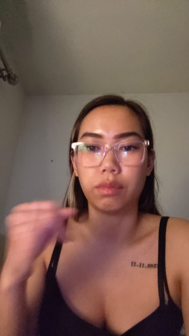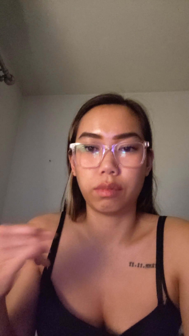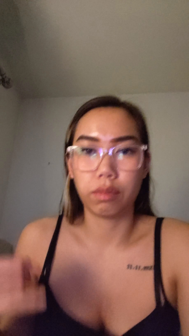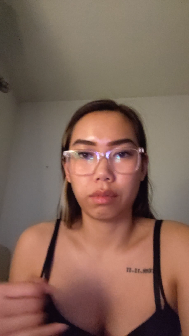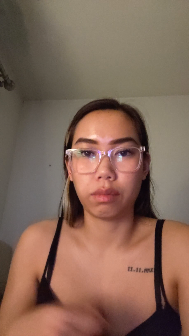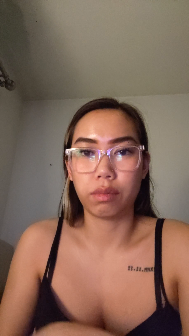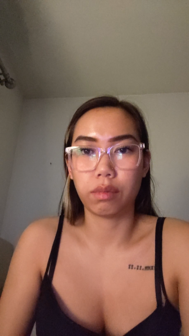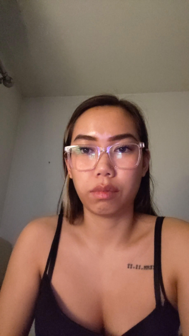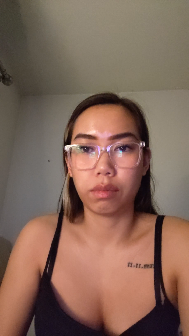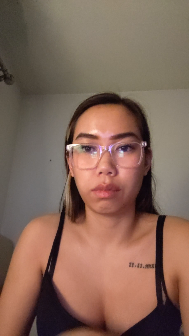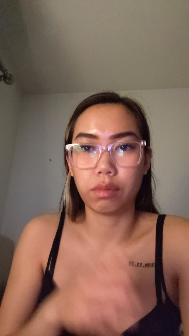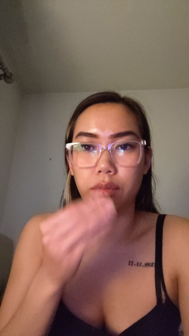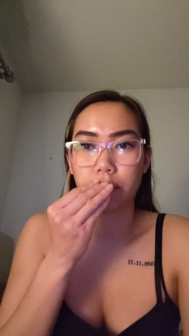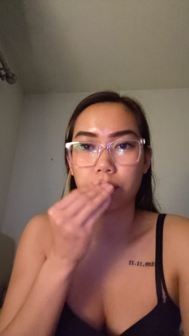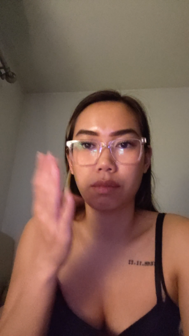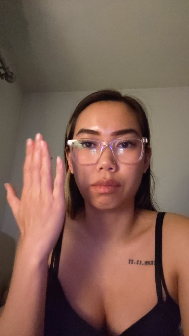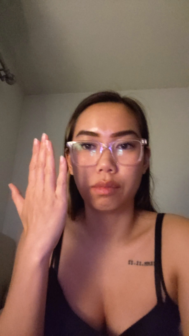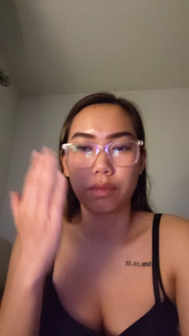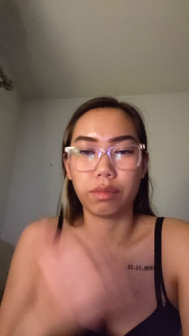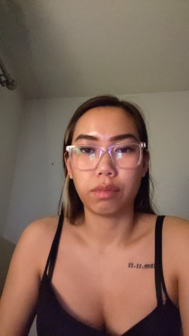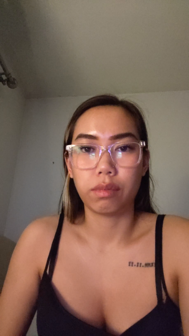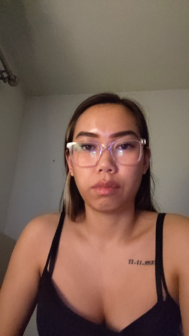breakfast